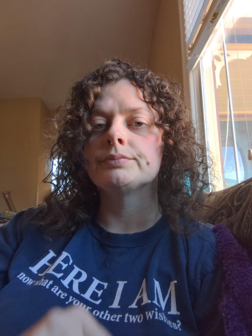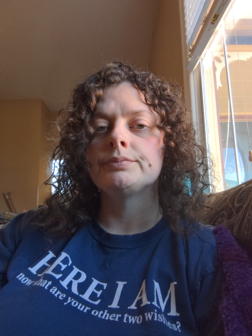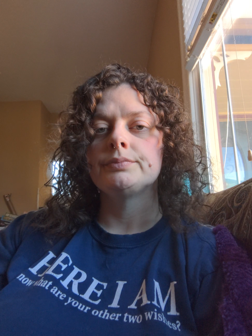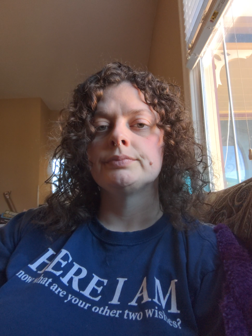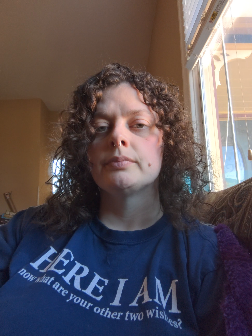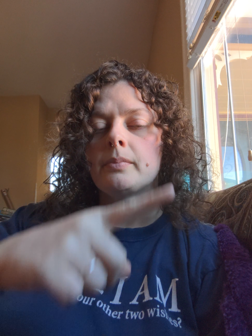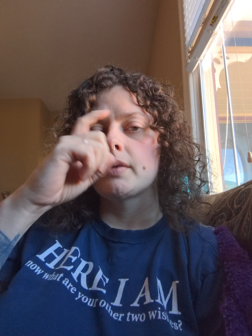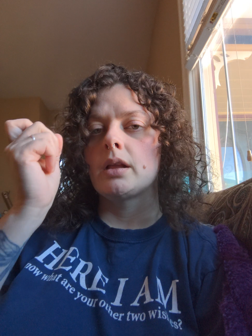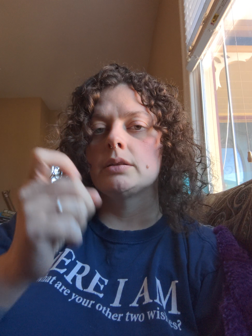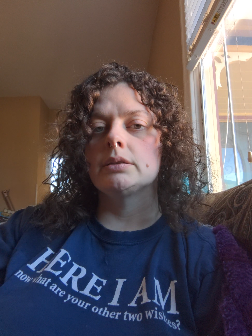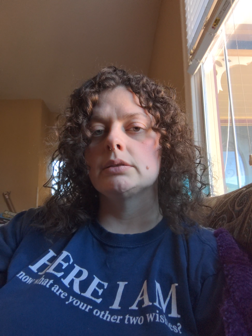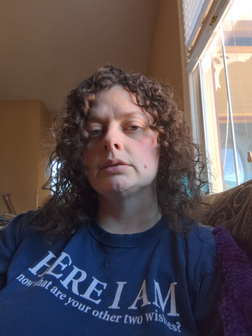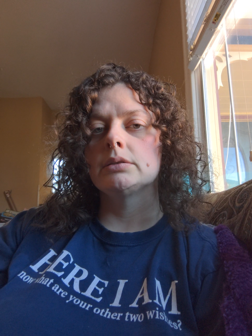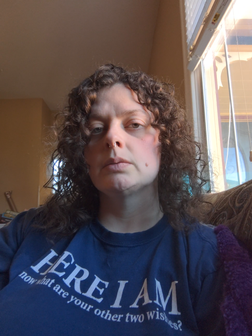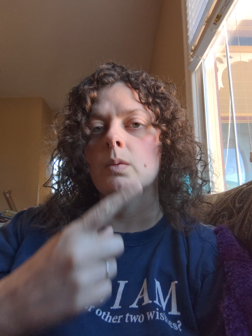because